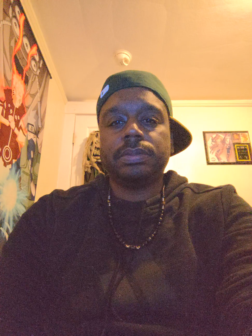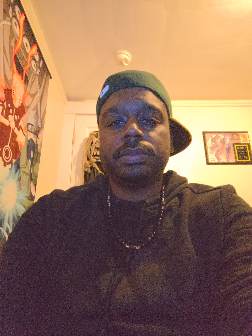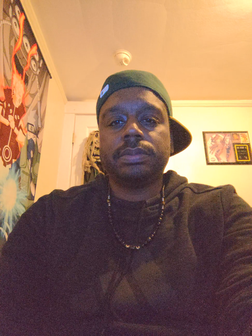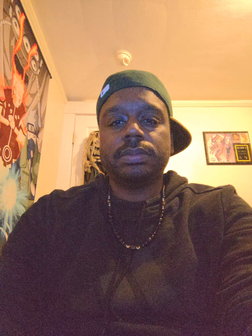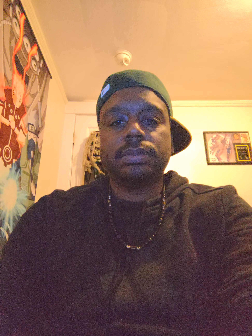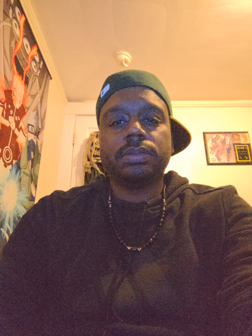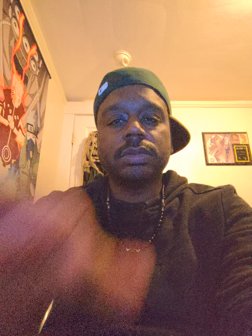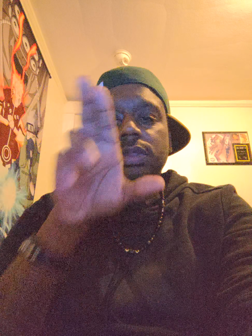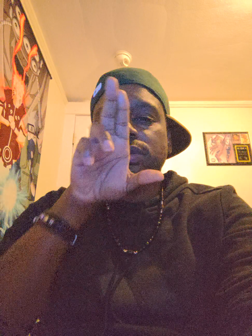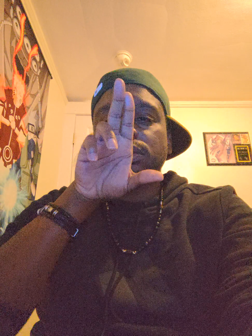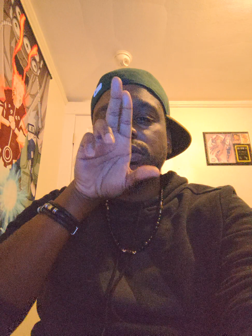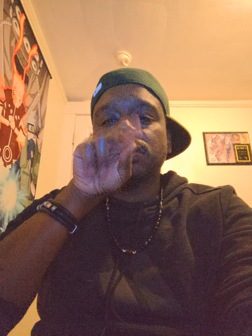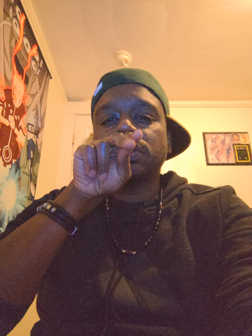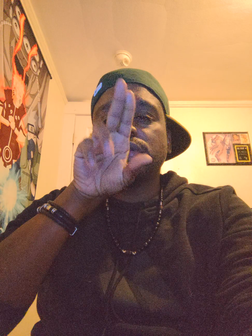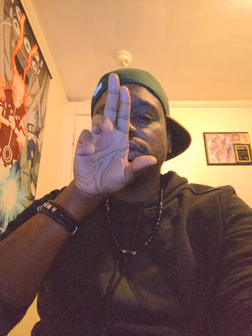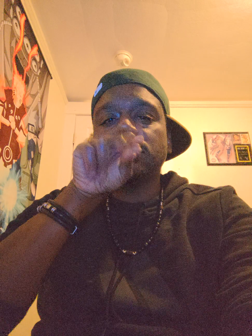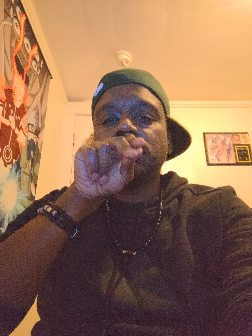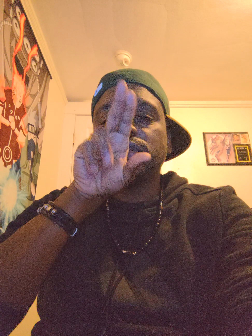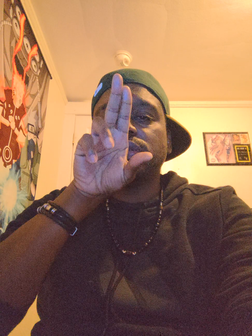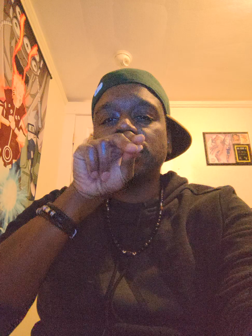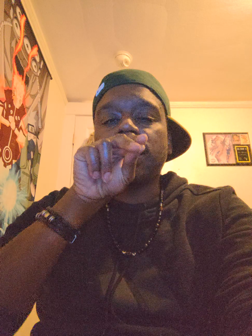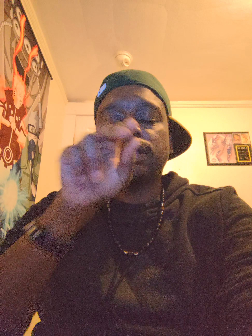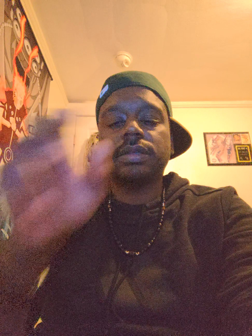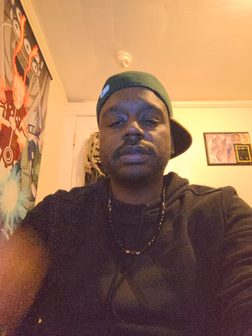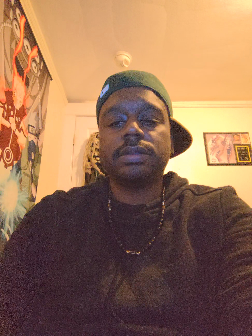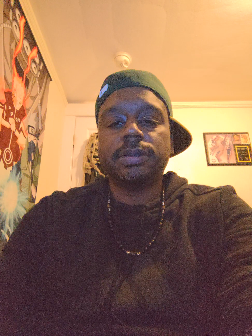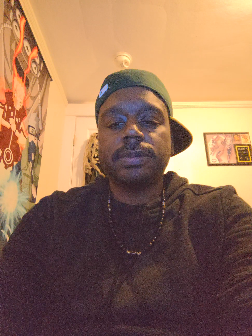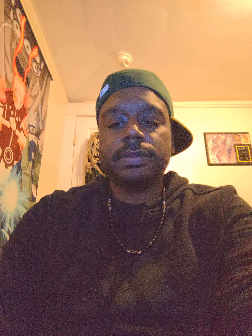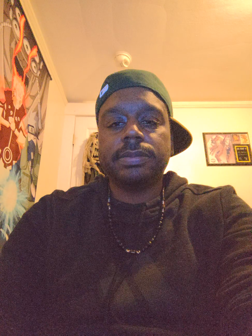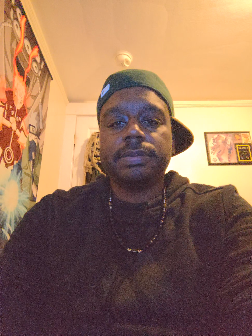duck